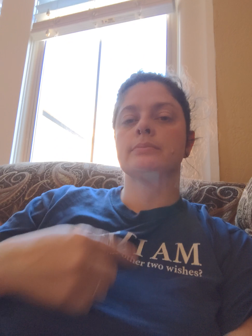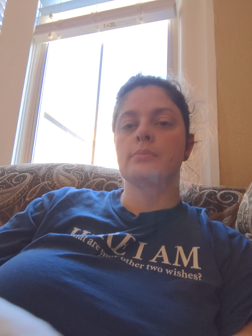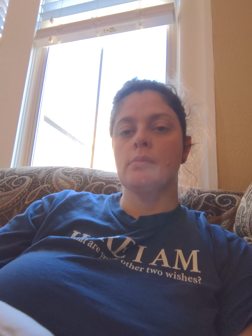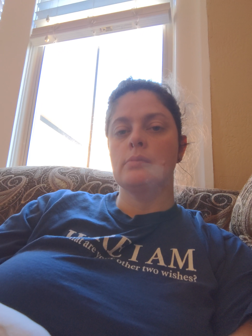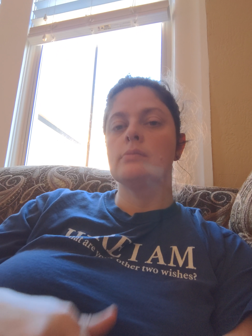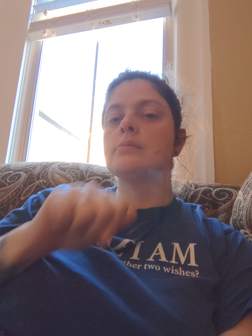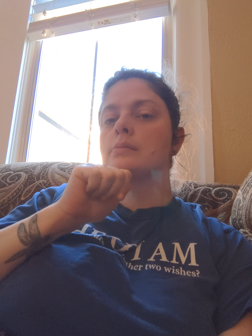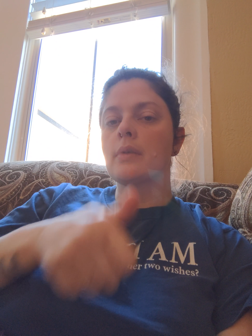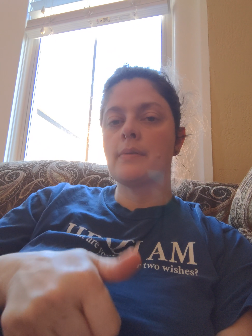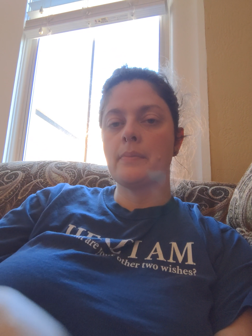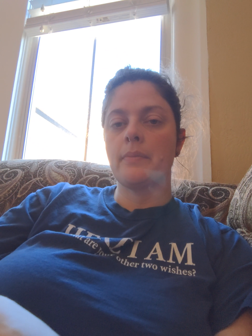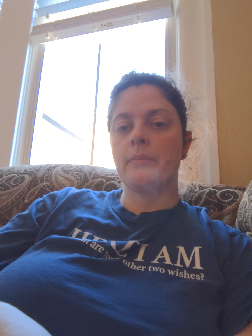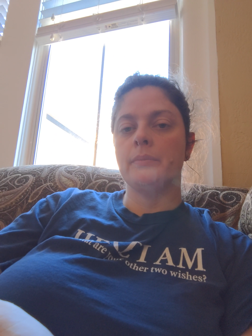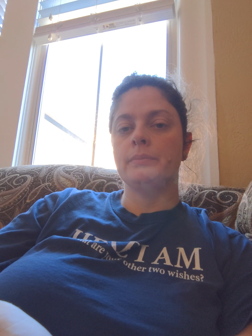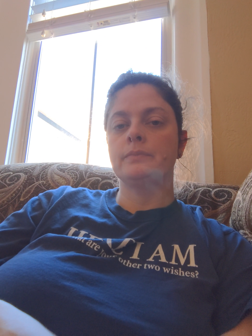not